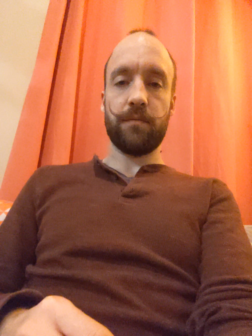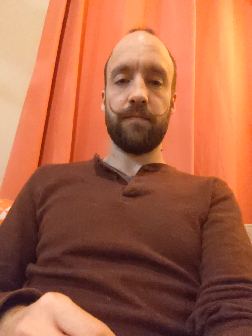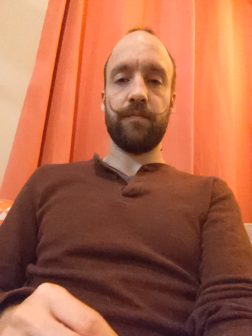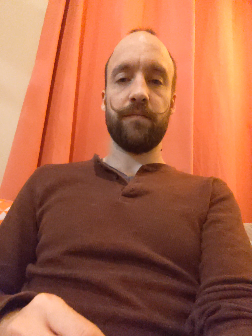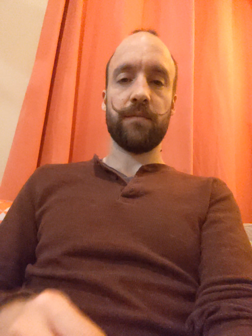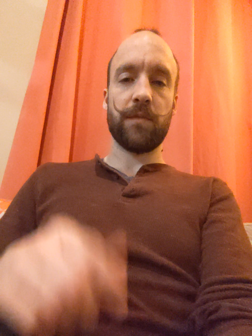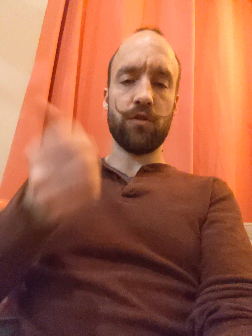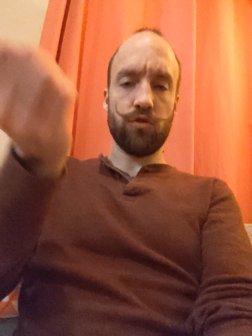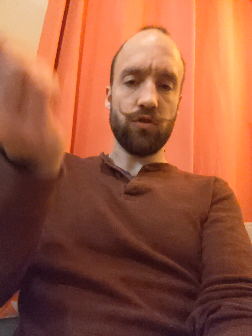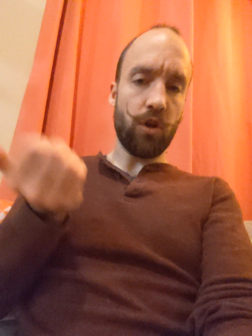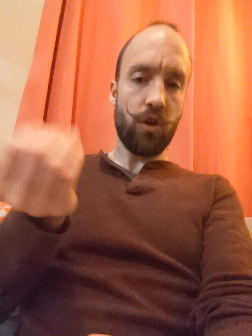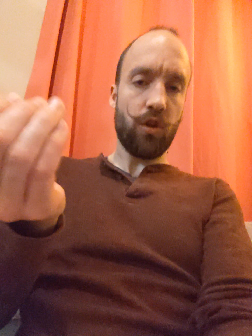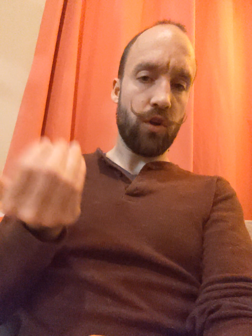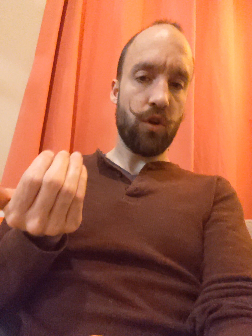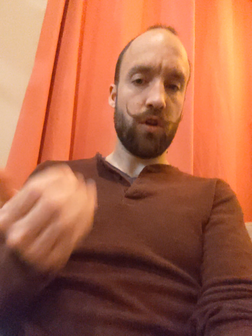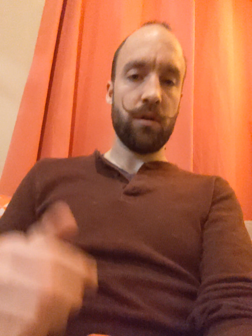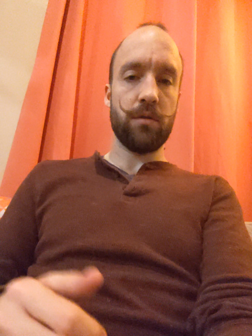drawer